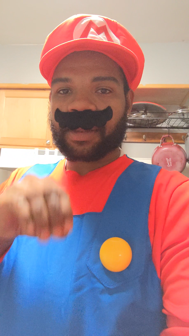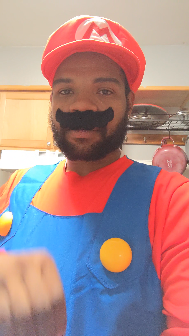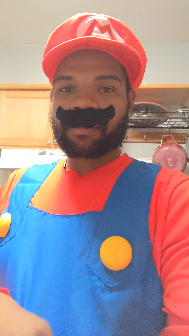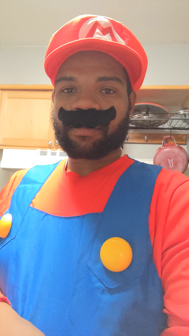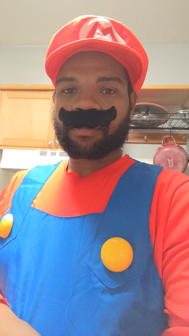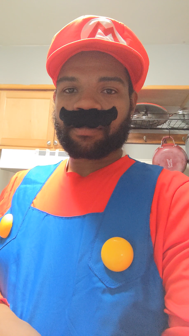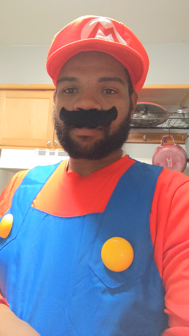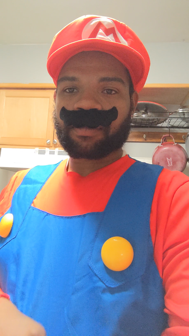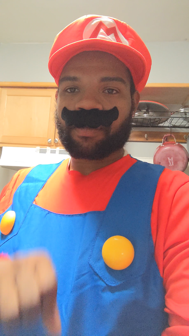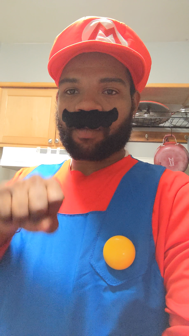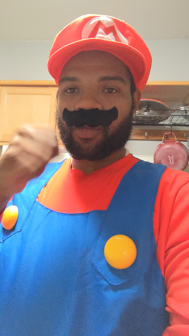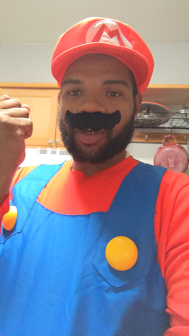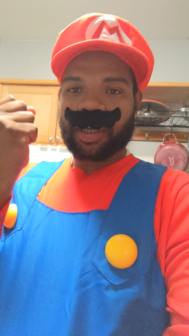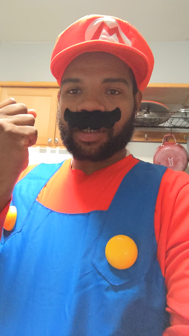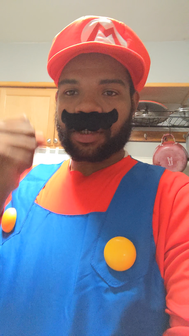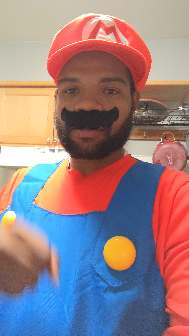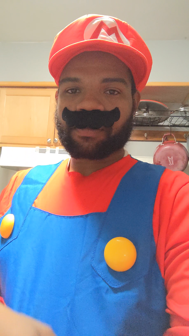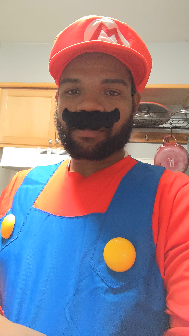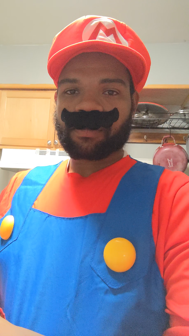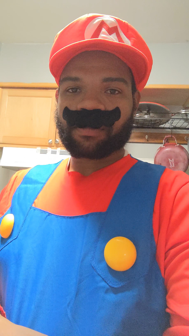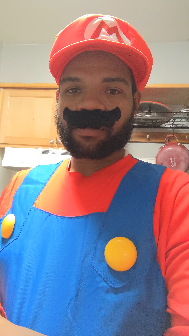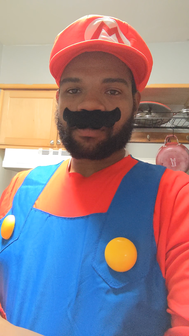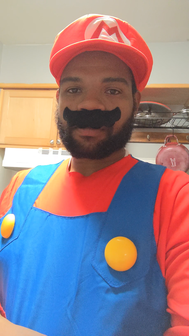break